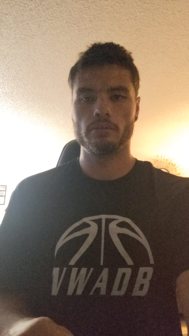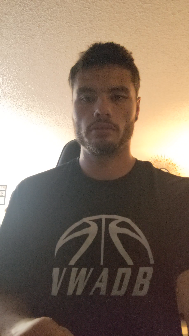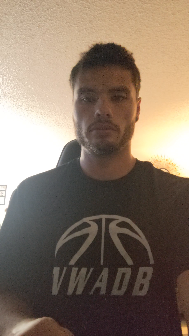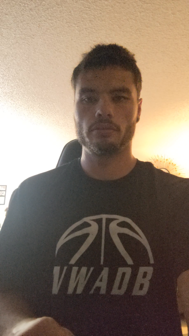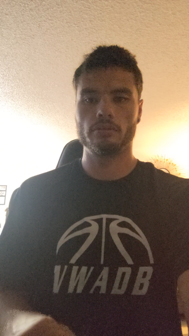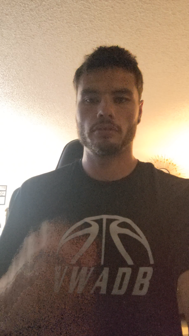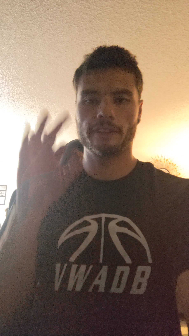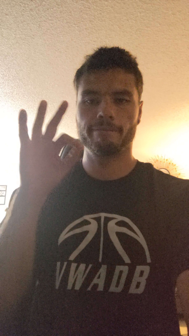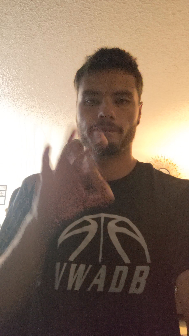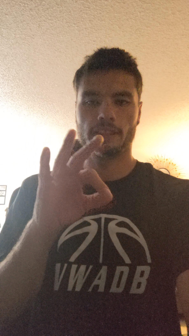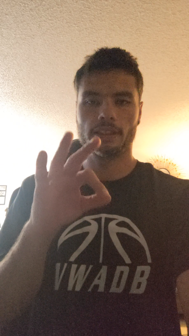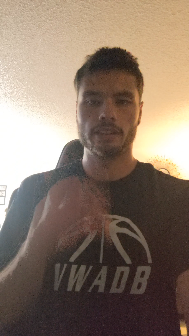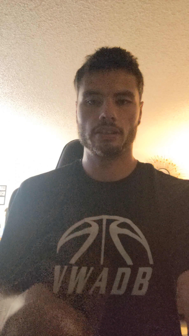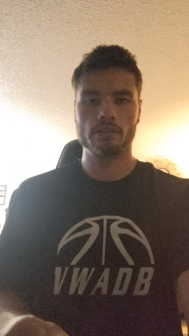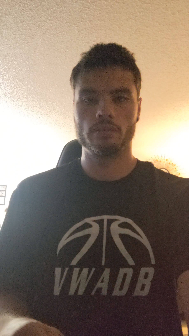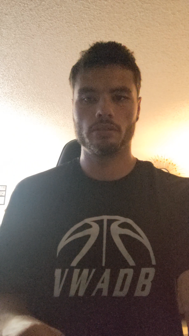fit